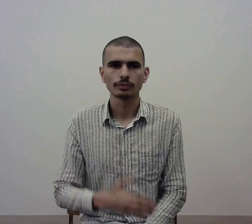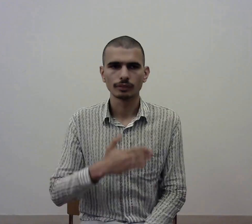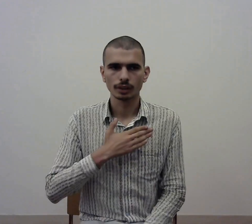mən